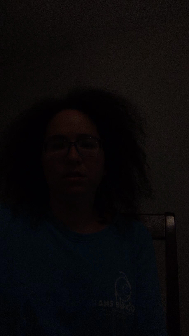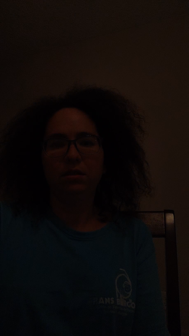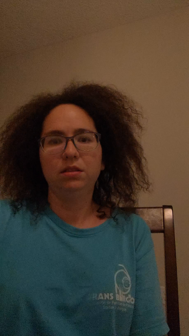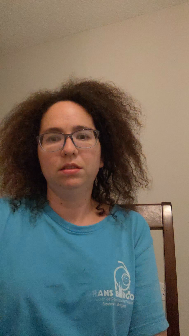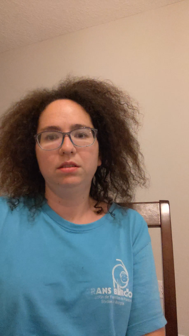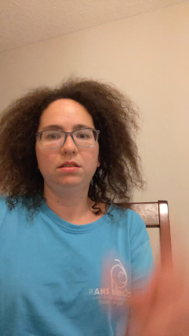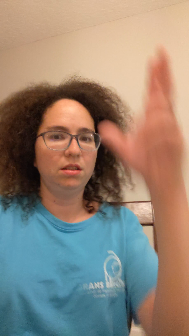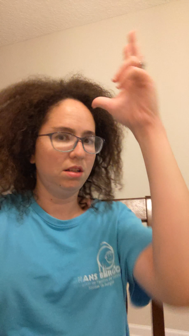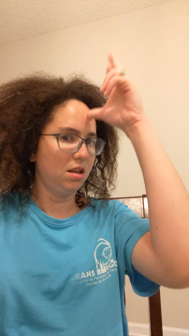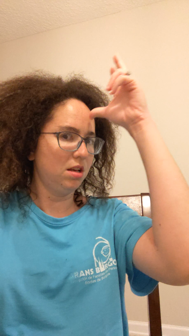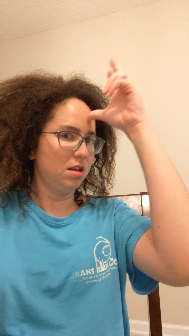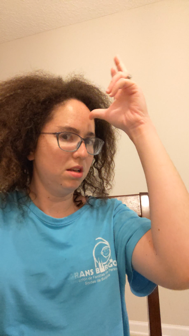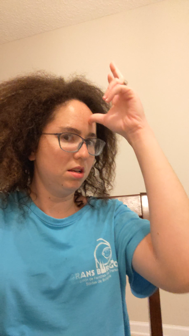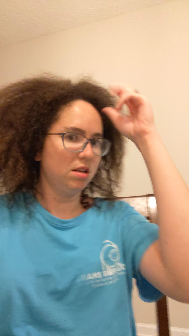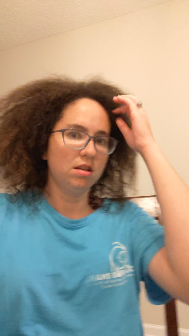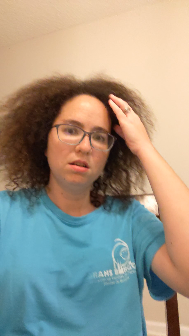rooster